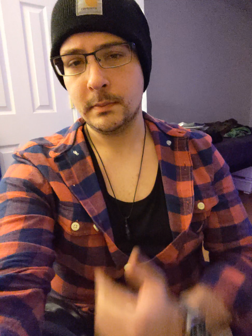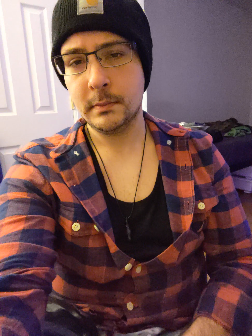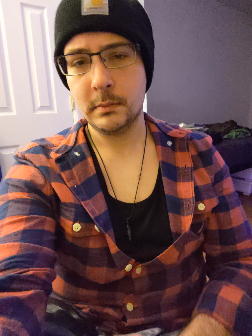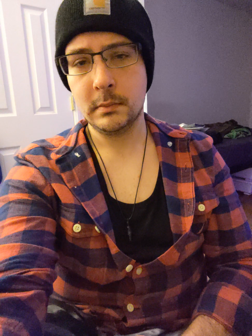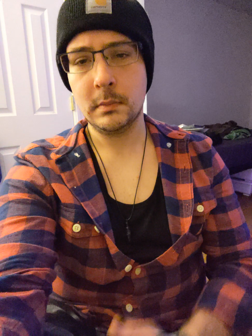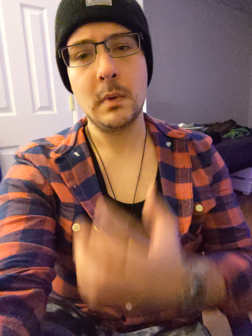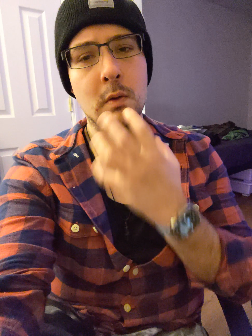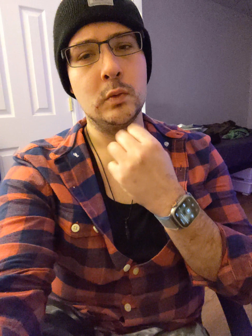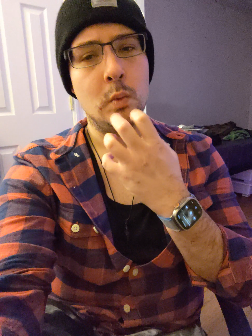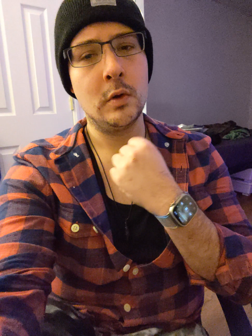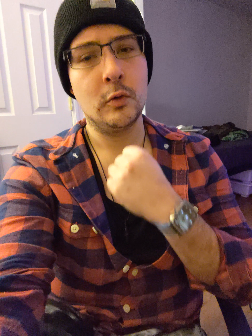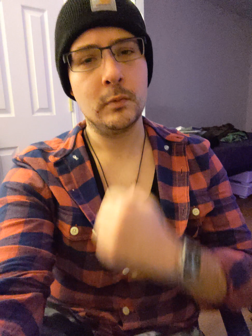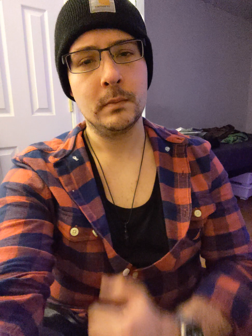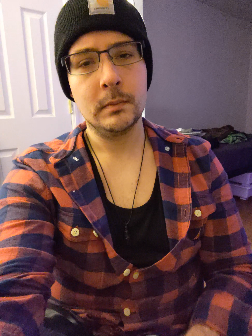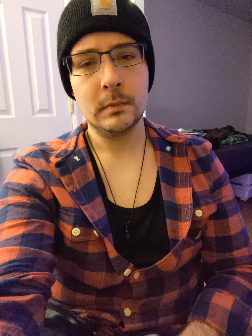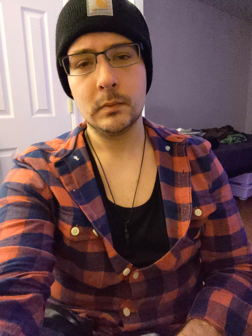underwear